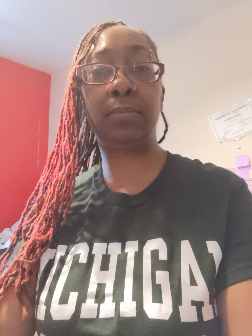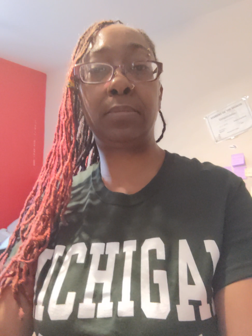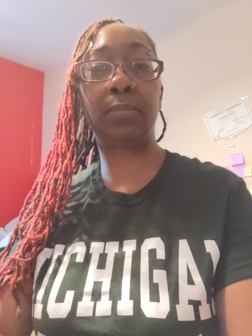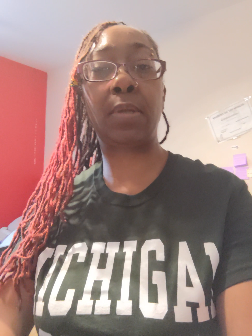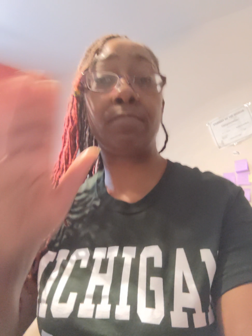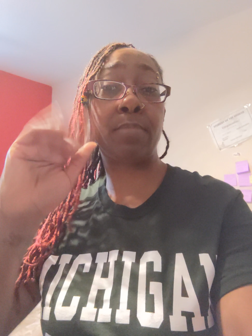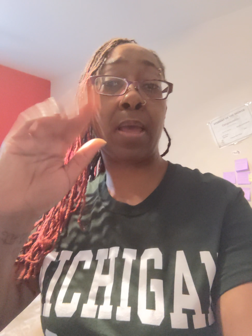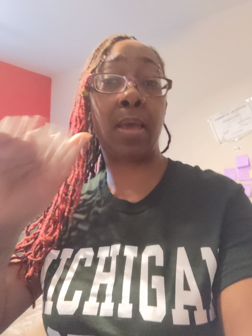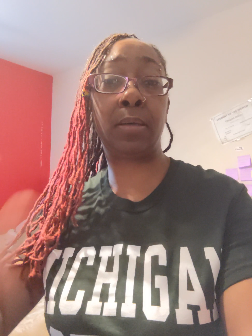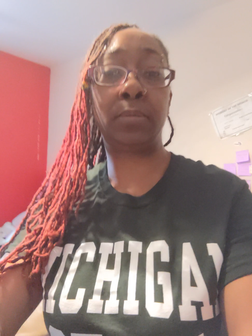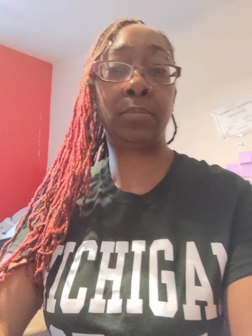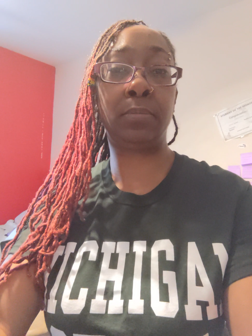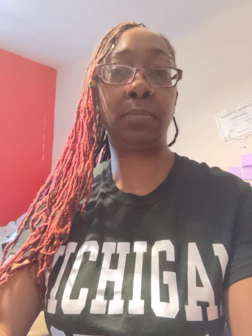bye